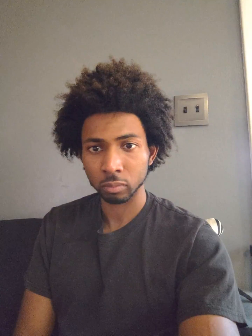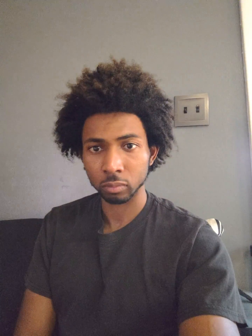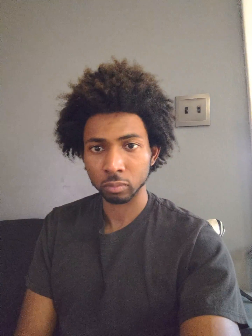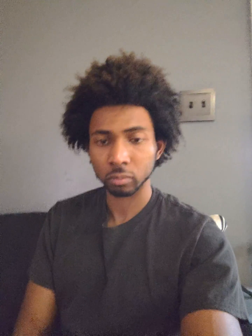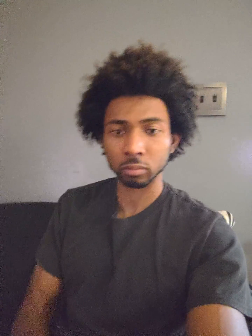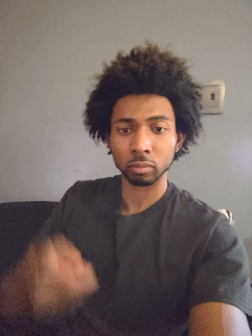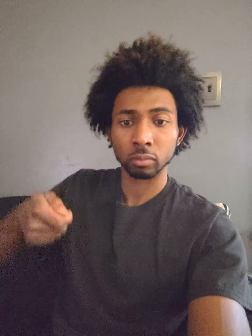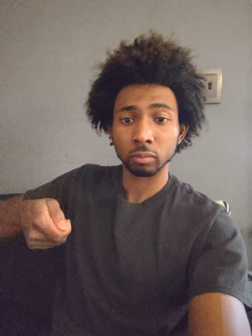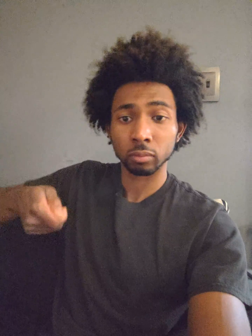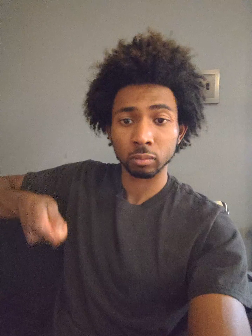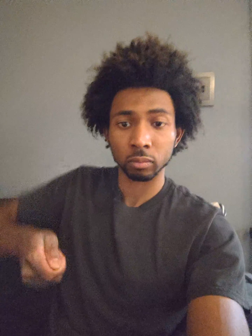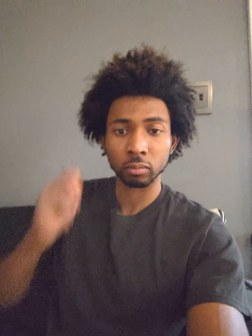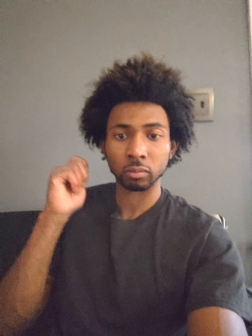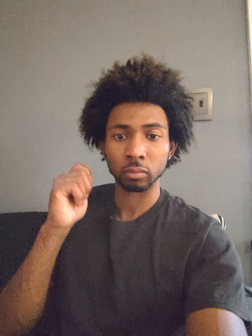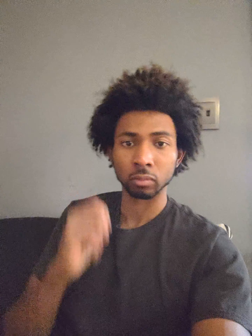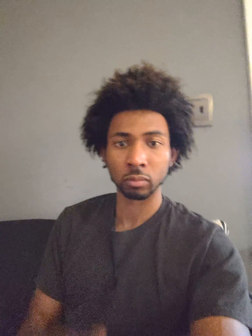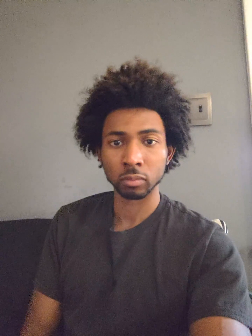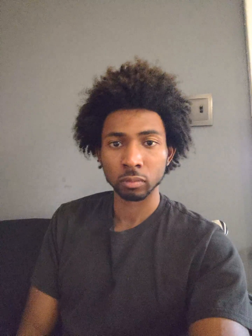shovel